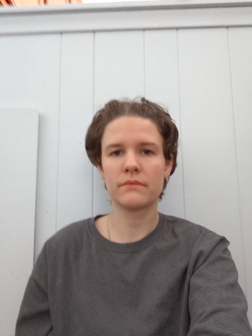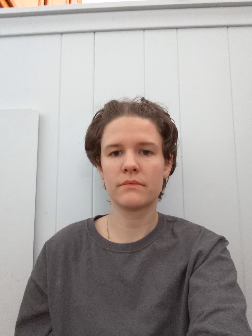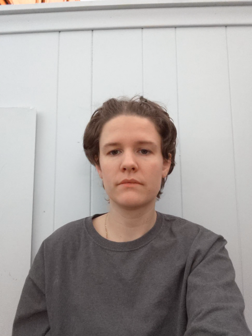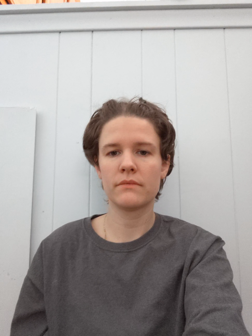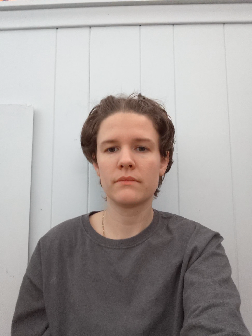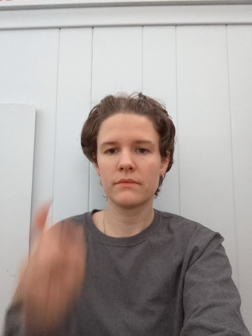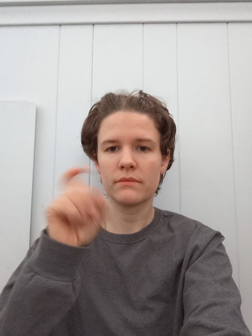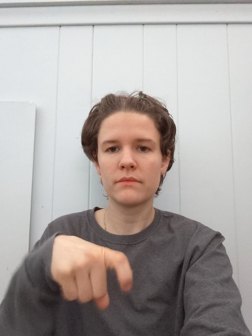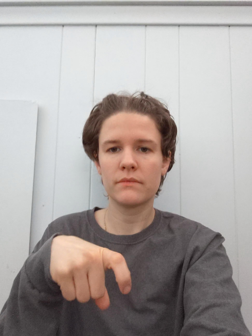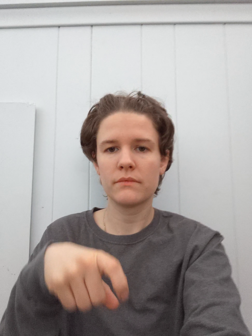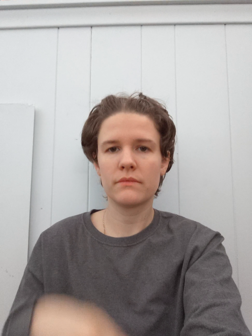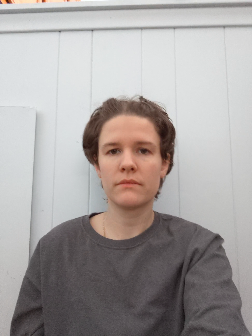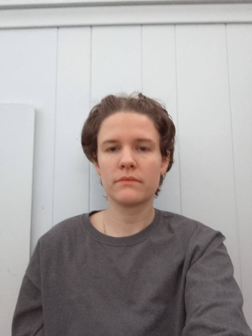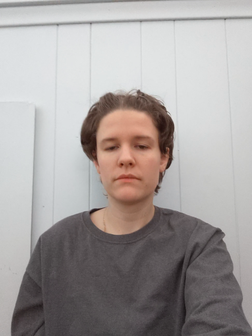have to